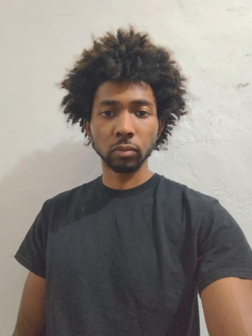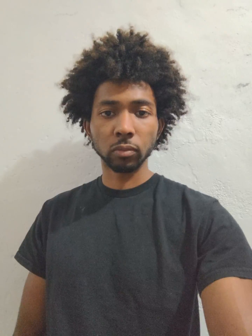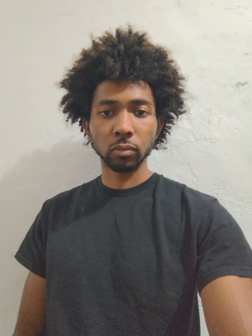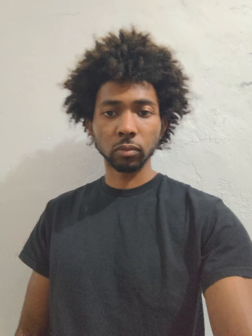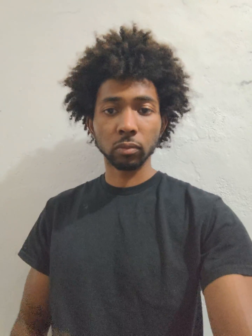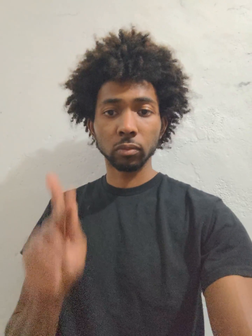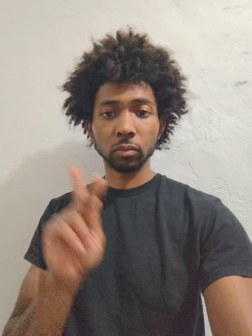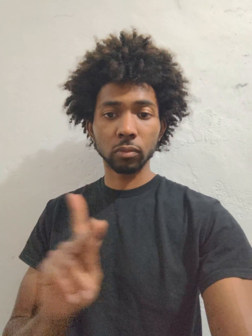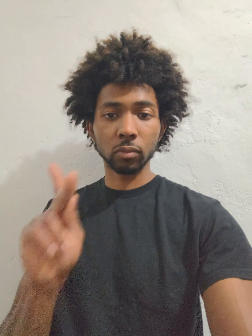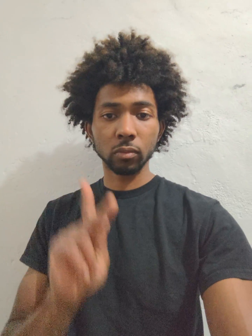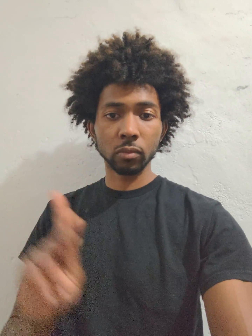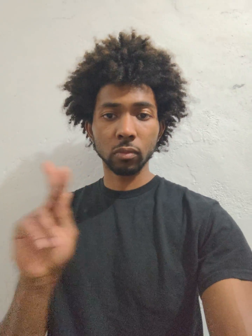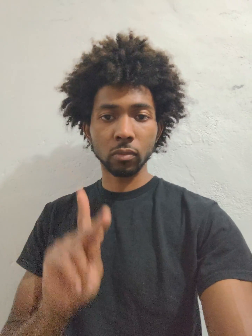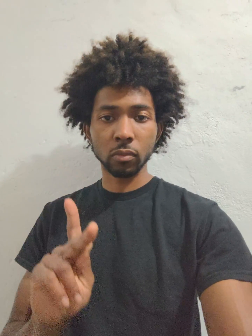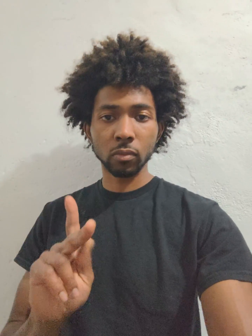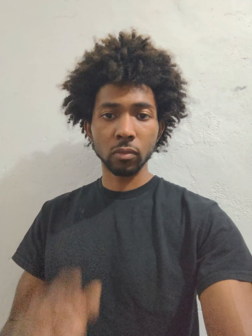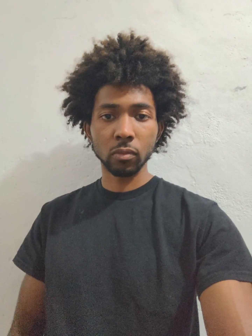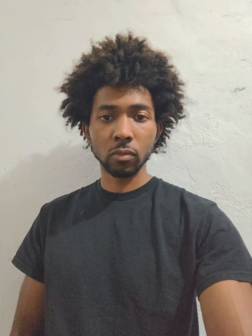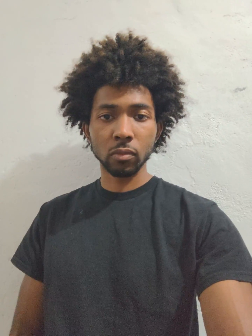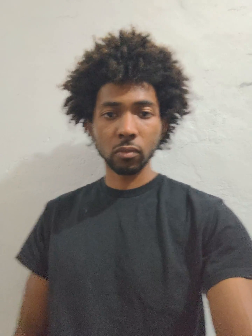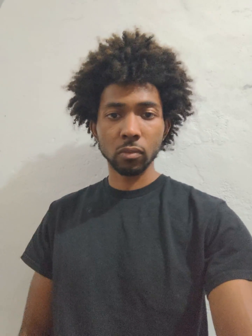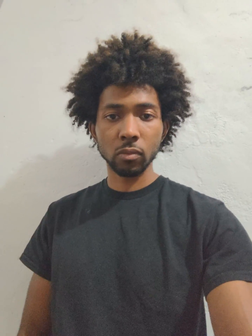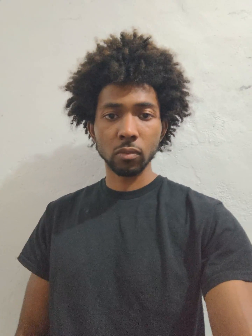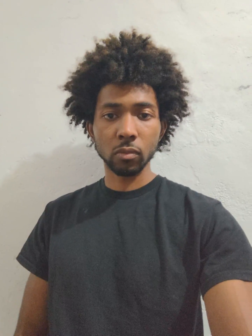people